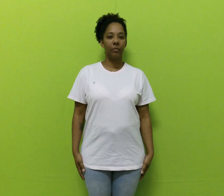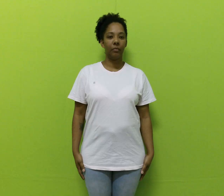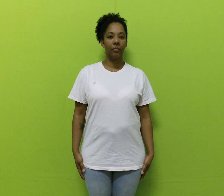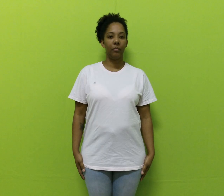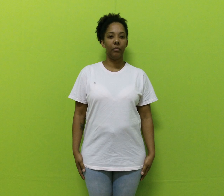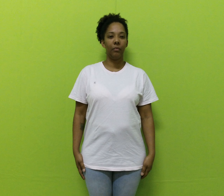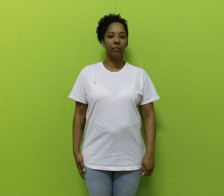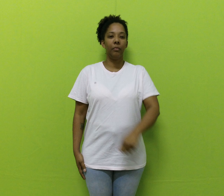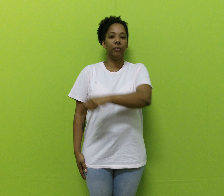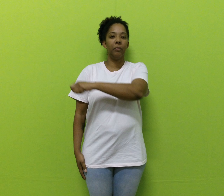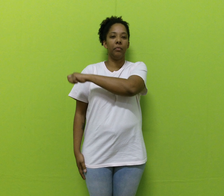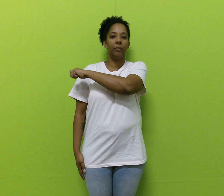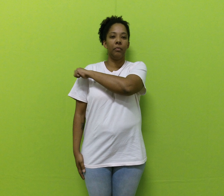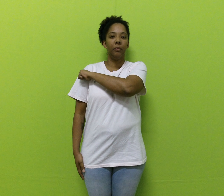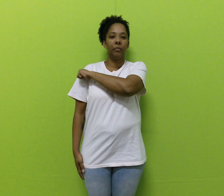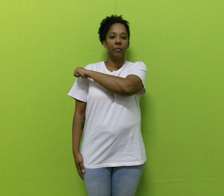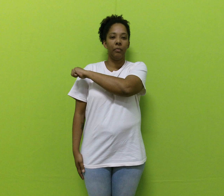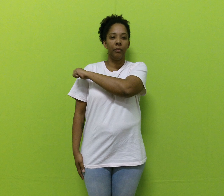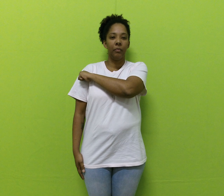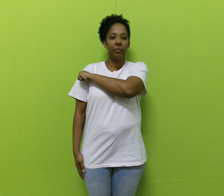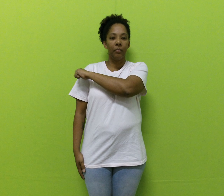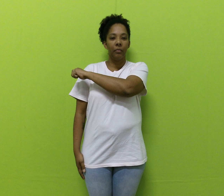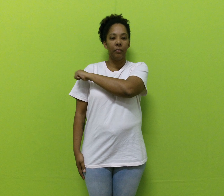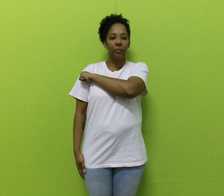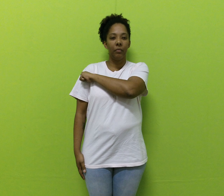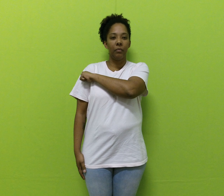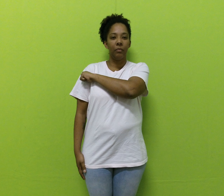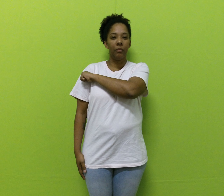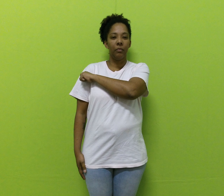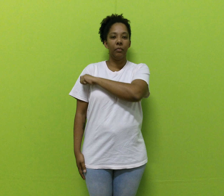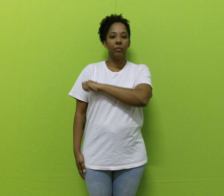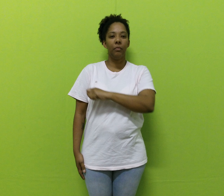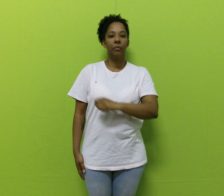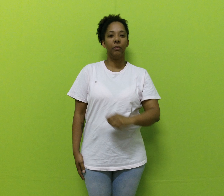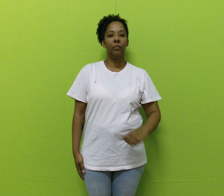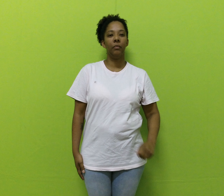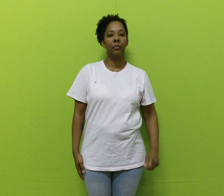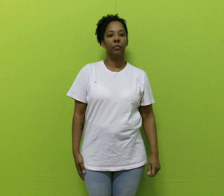aluno